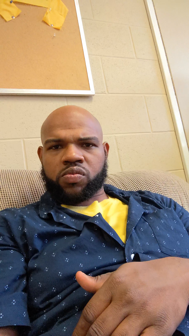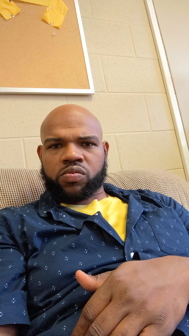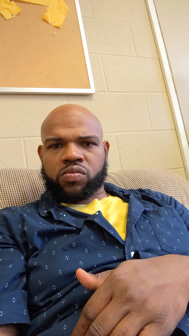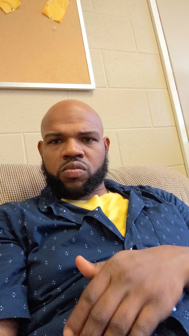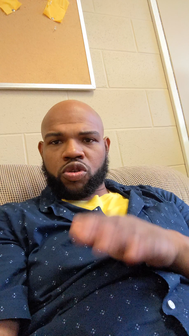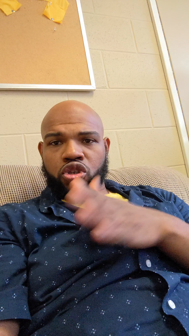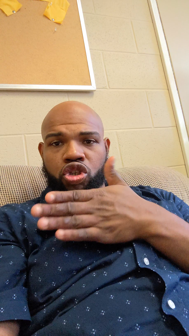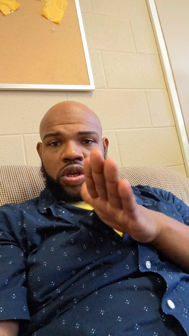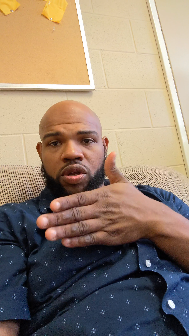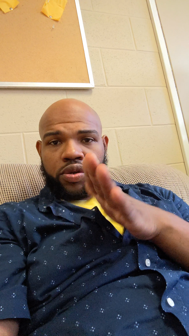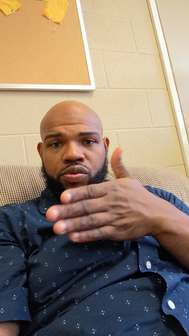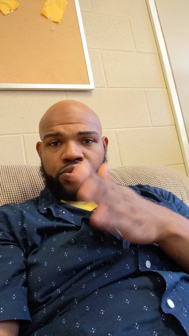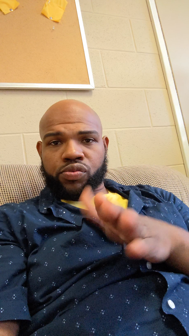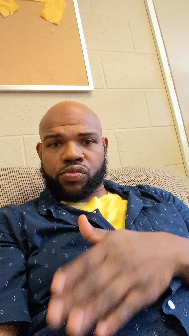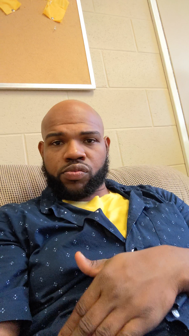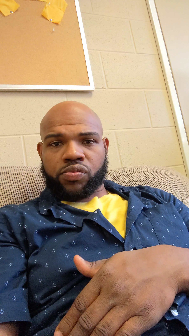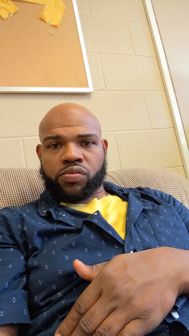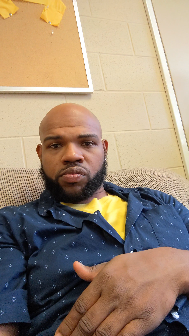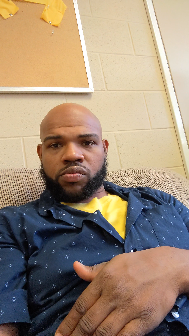share